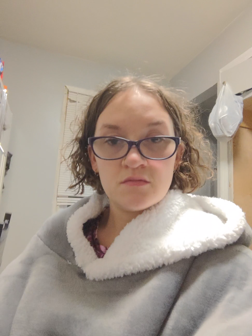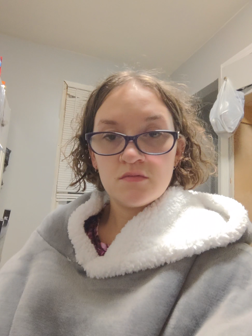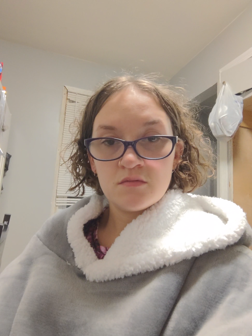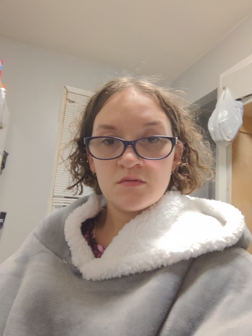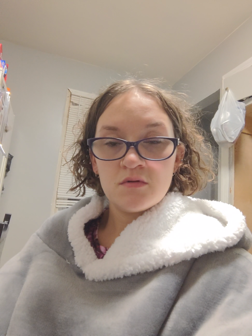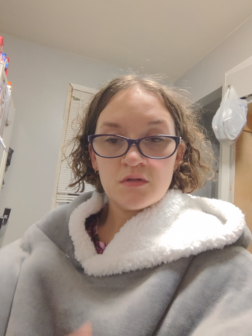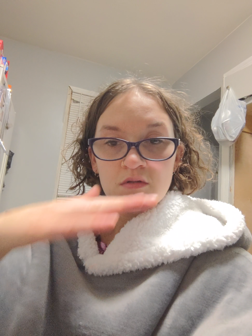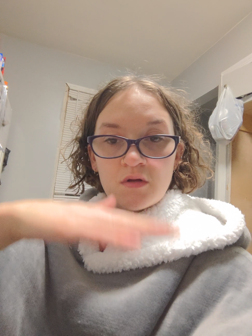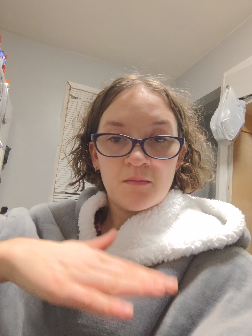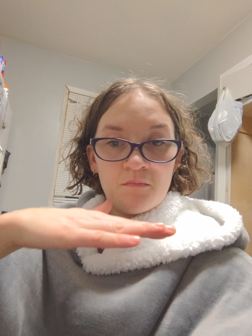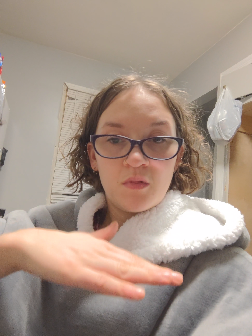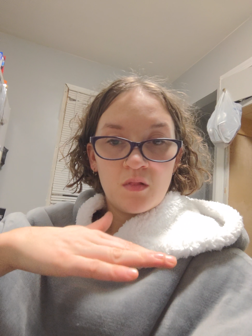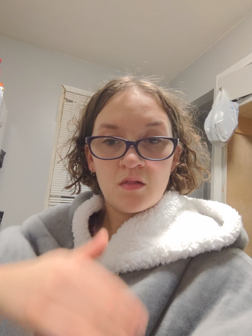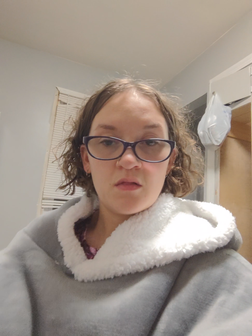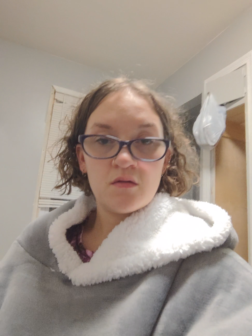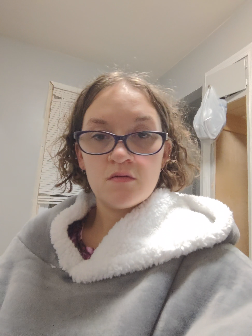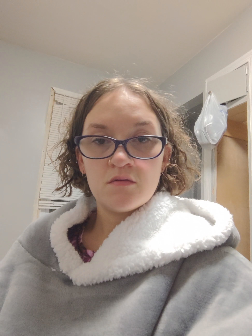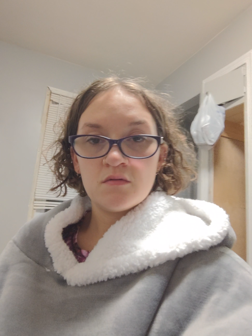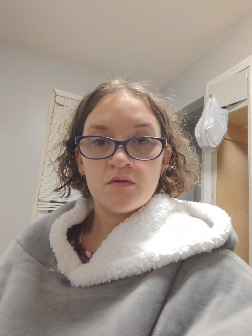table